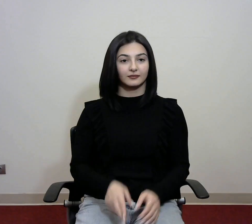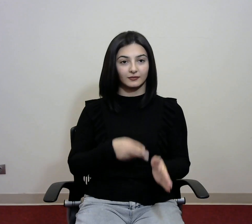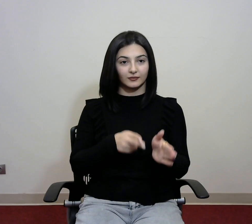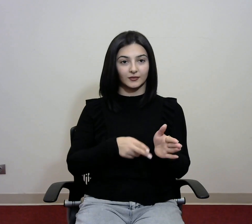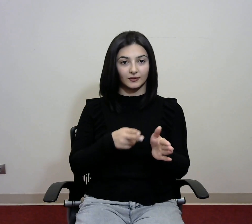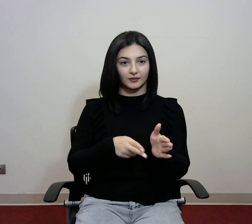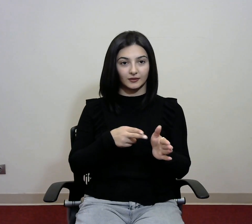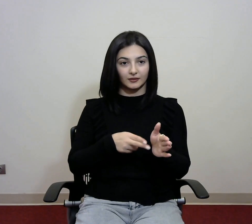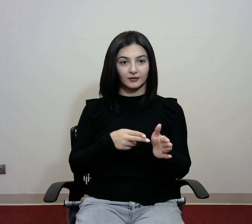qatar